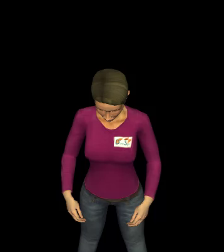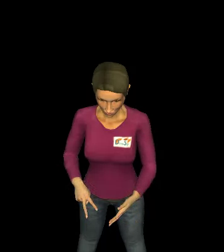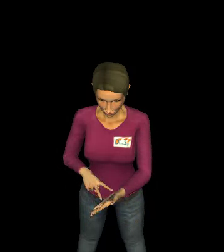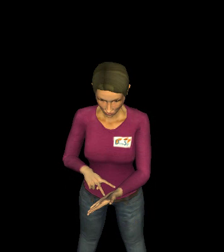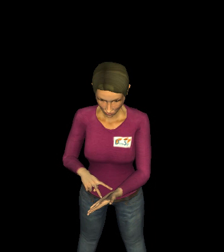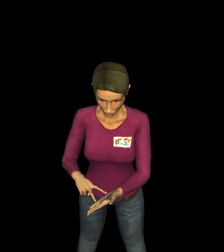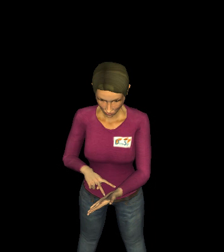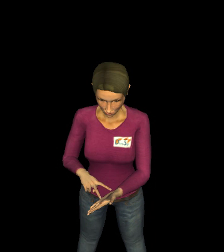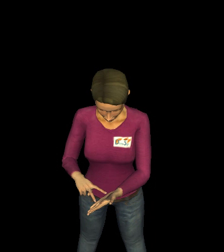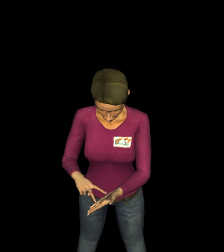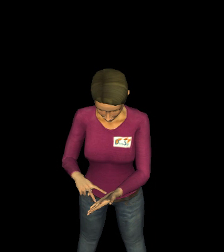يقرأ